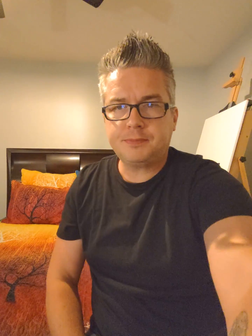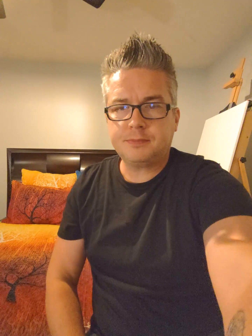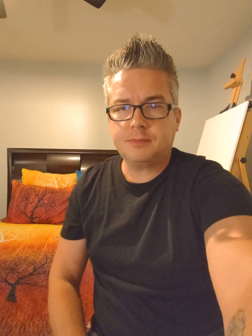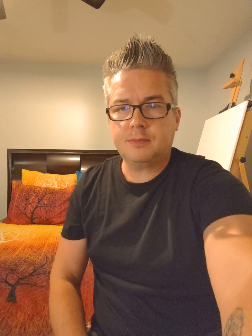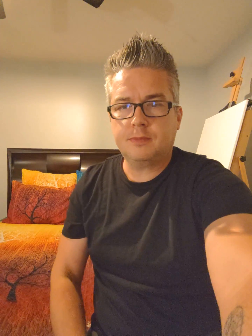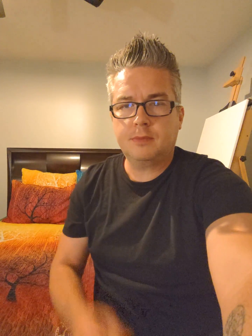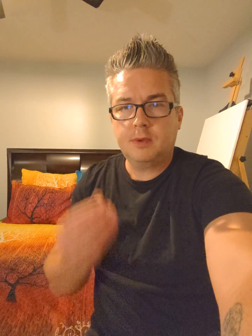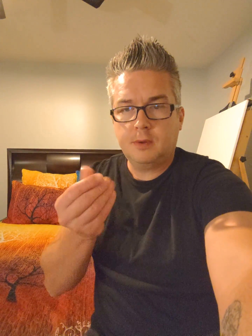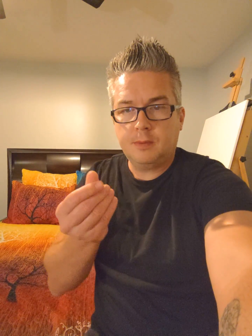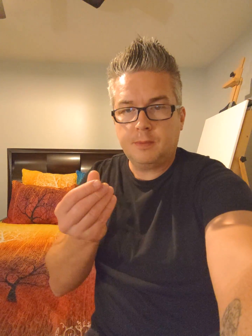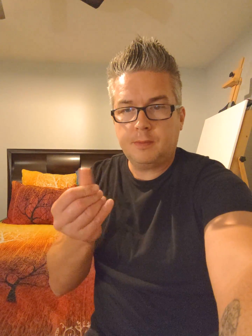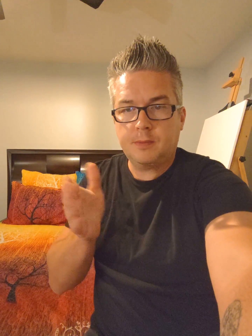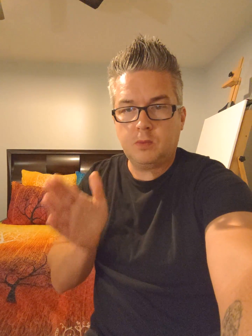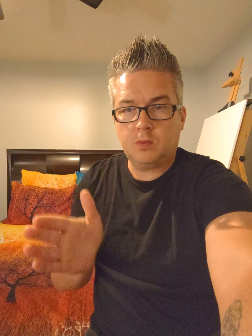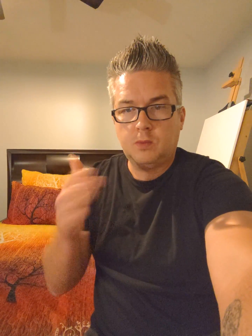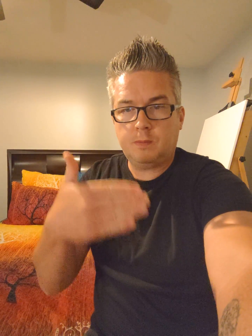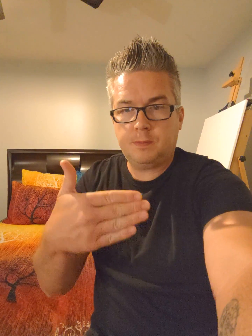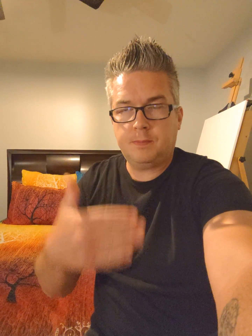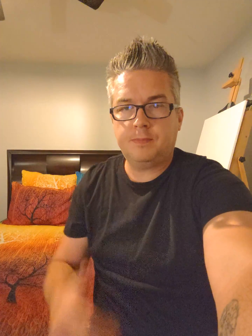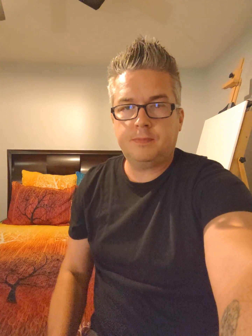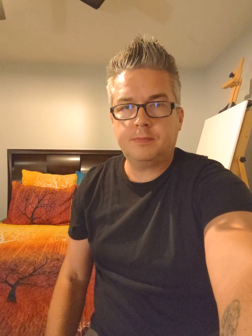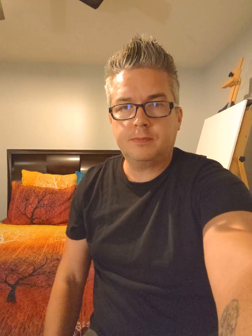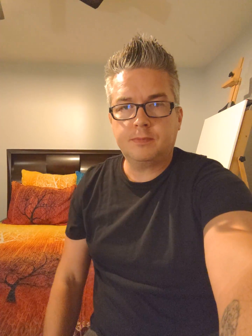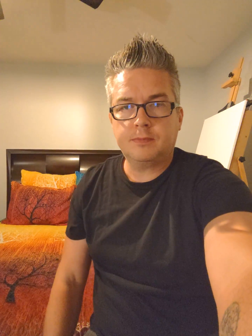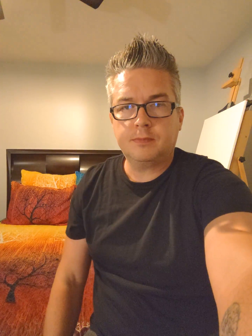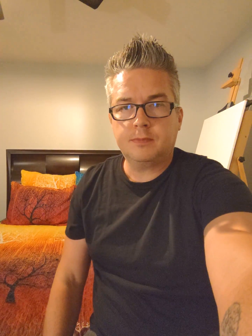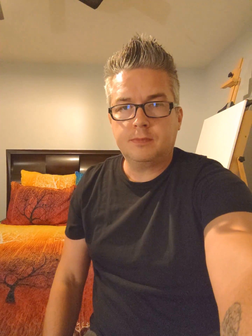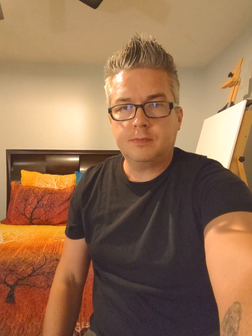sandbox